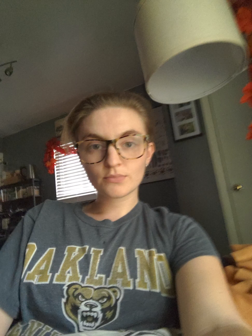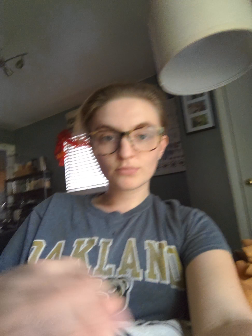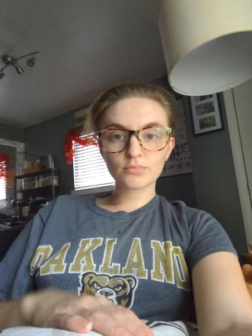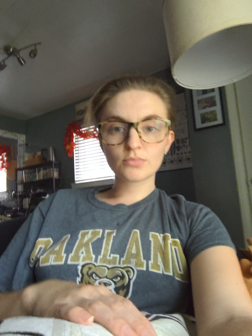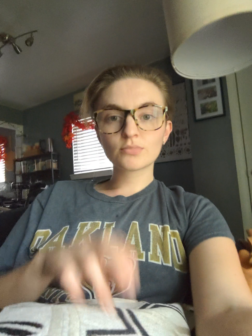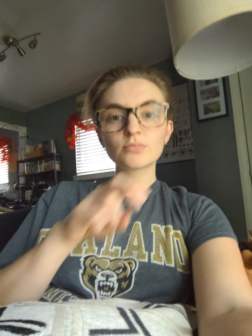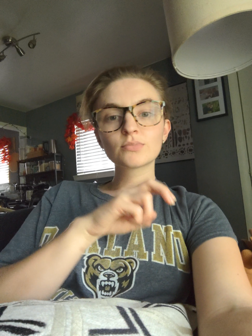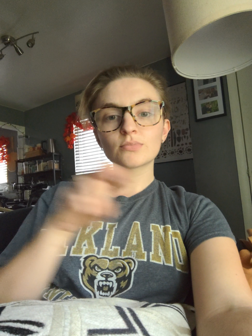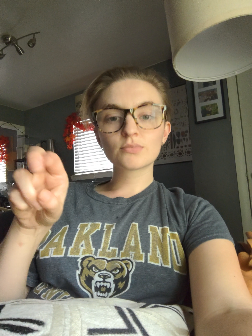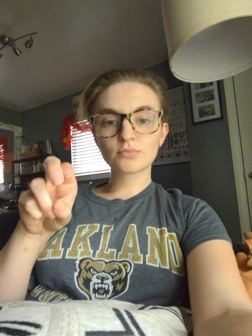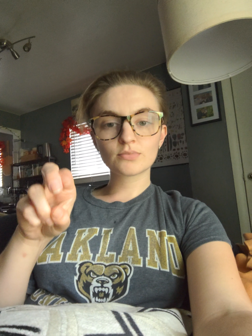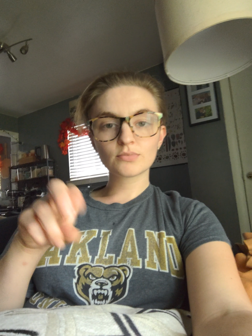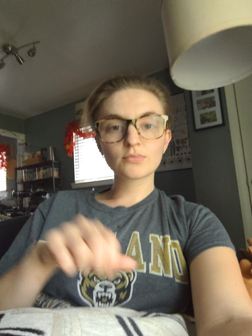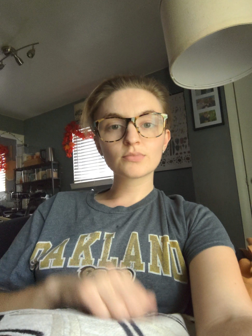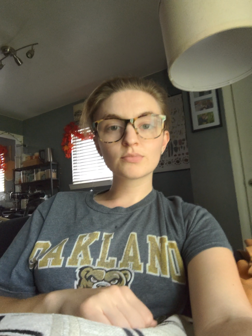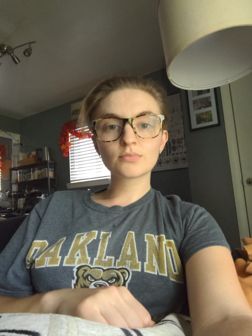couch